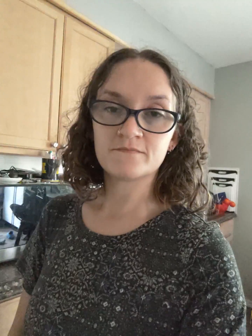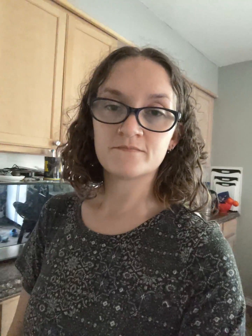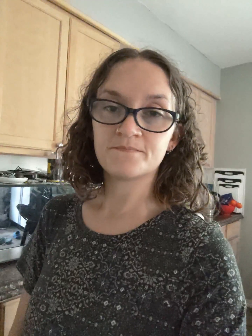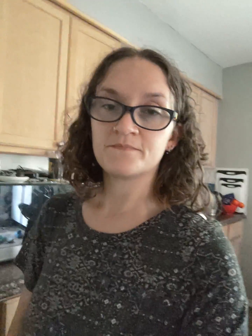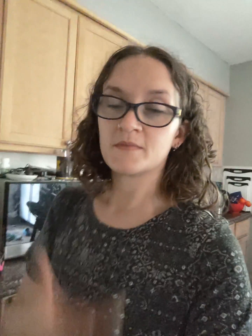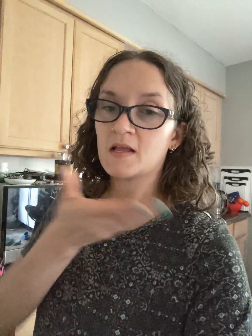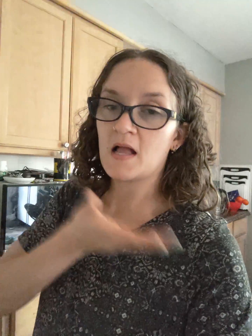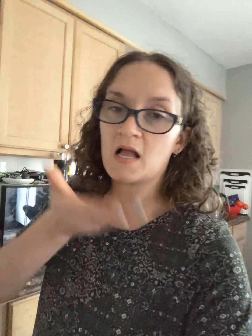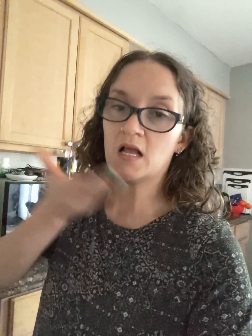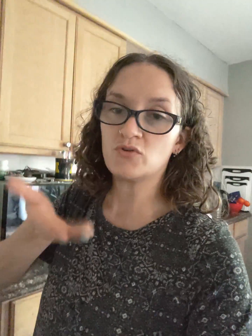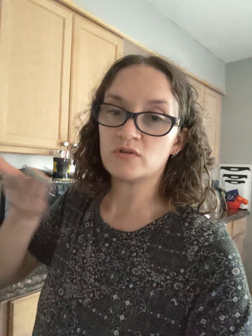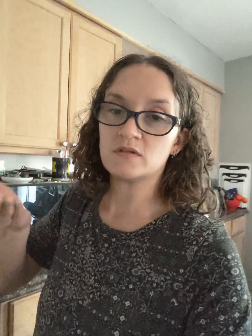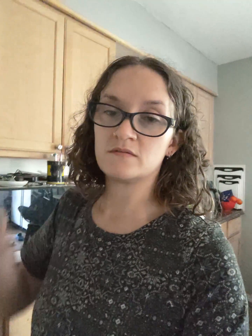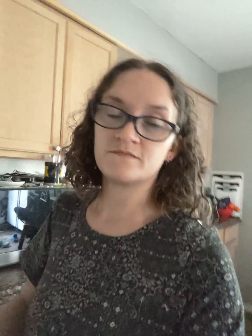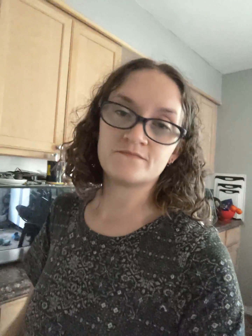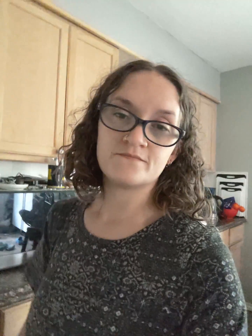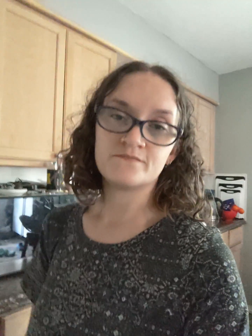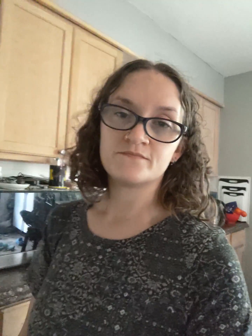carry